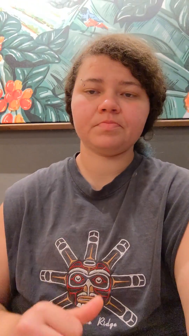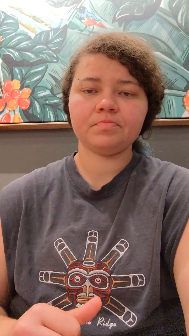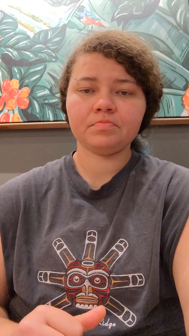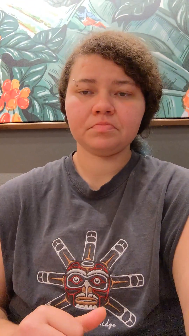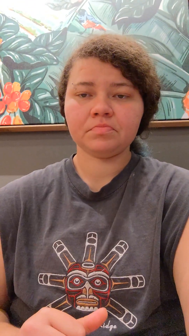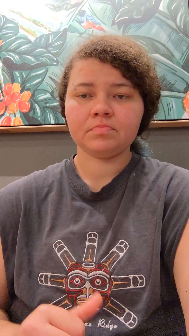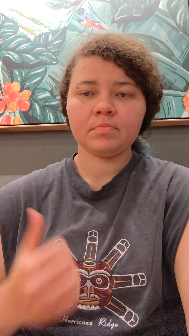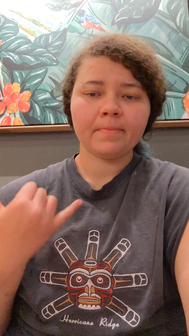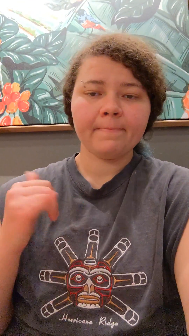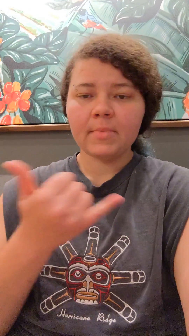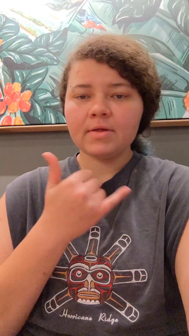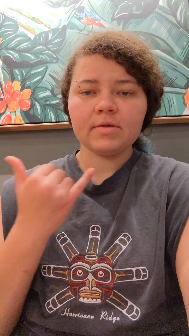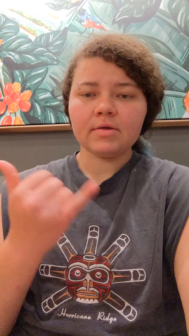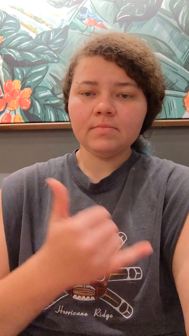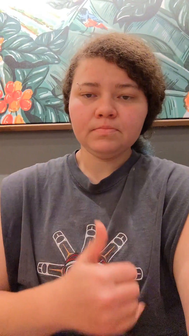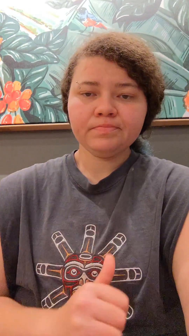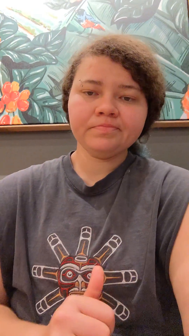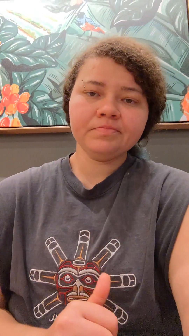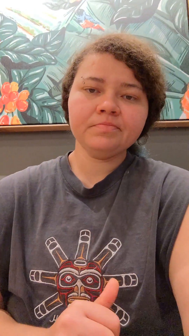play